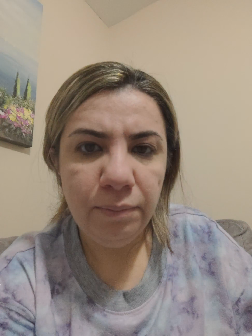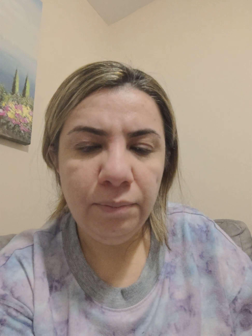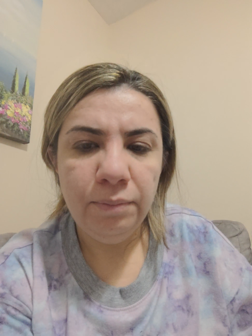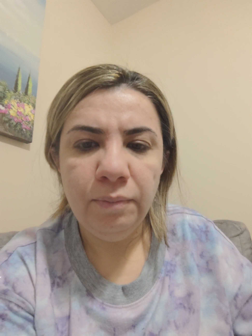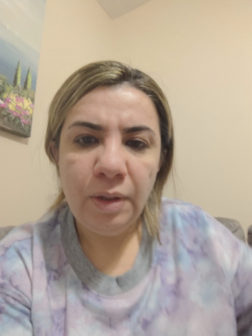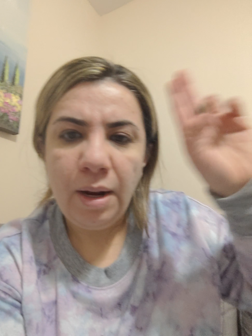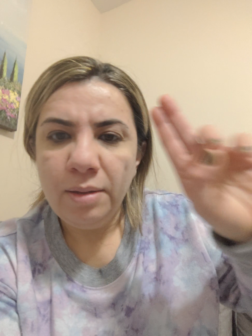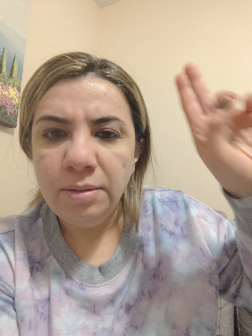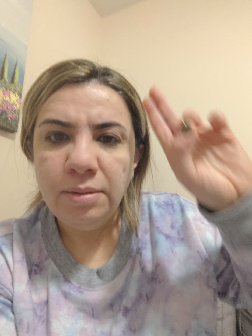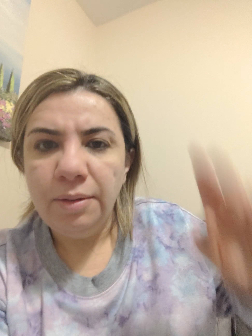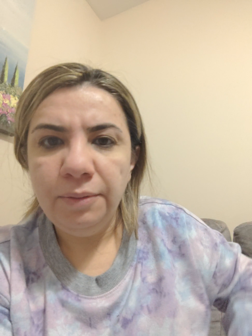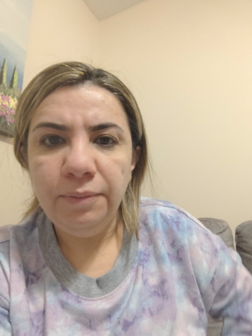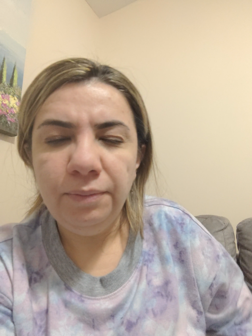uncle